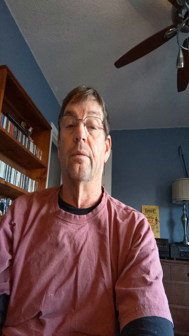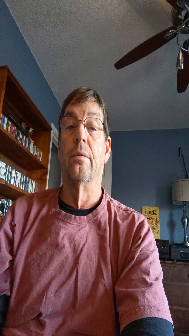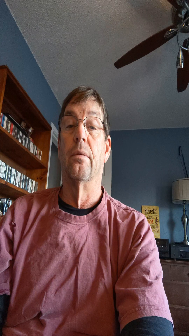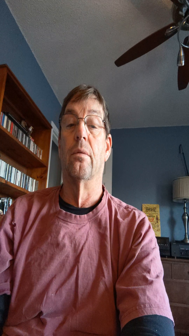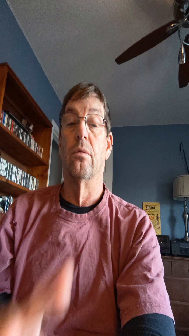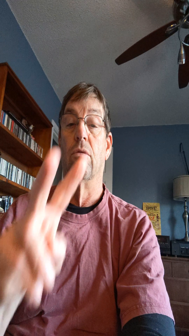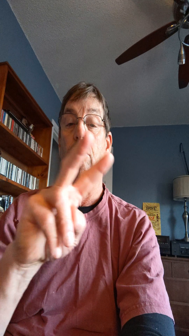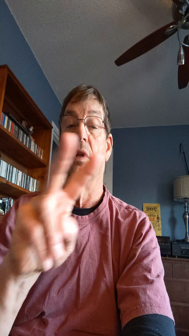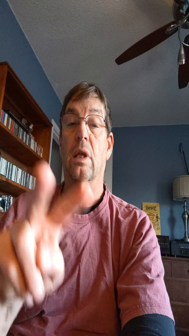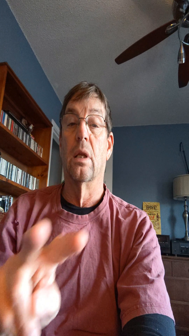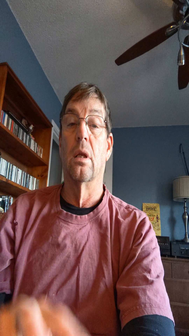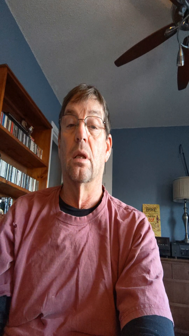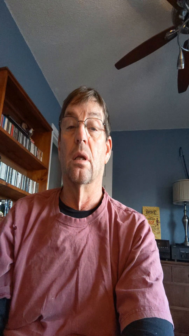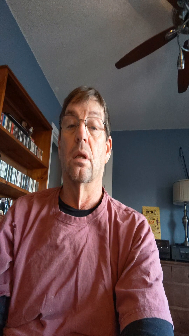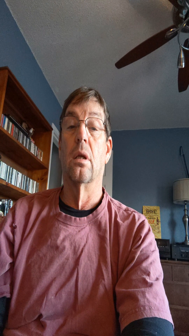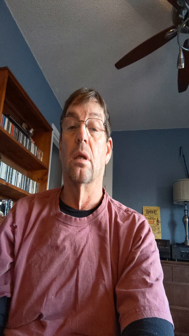read